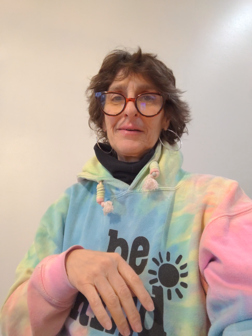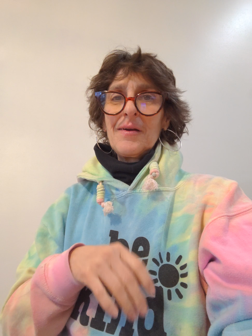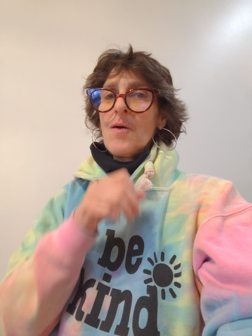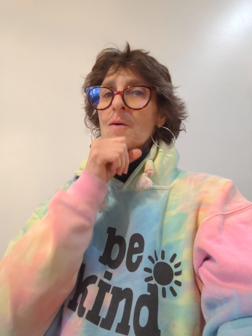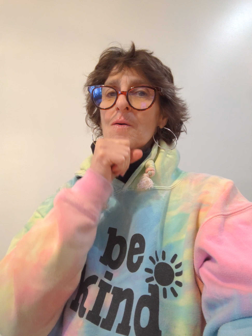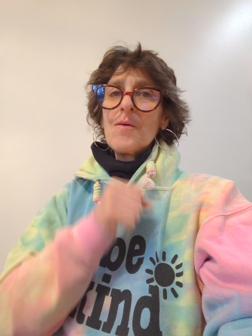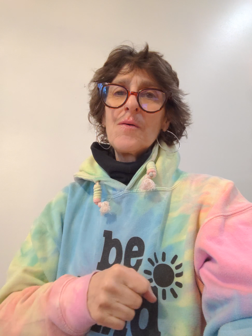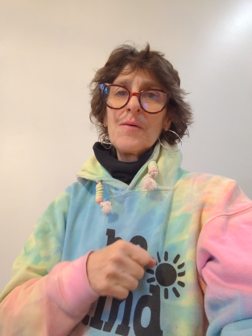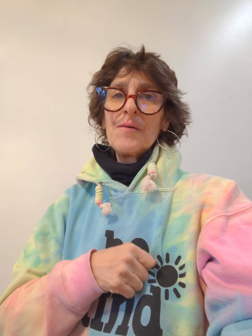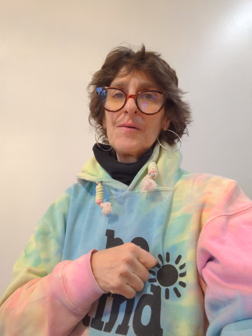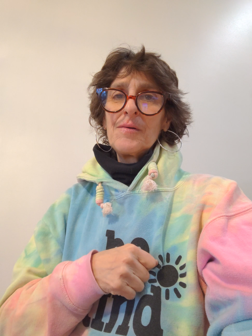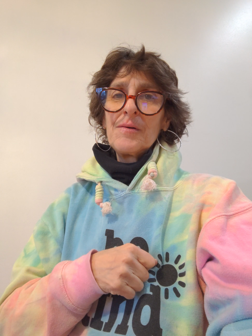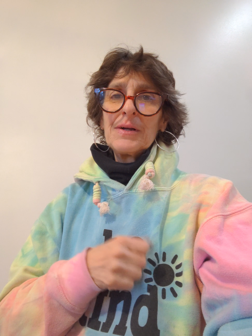old